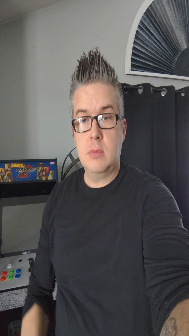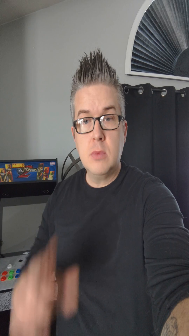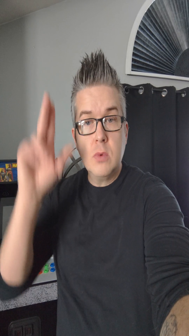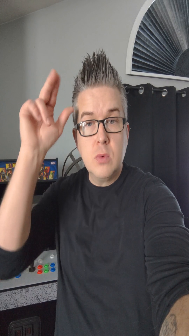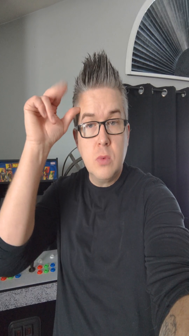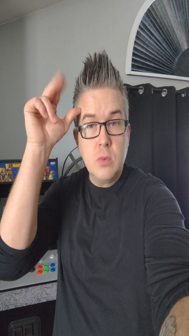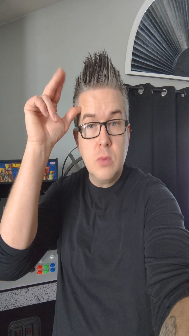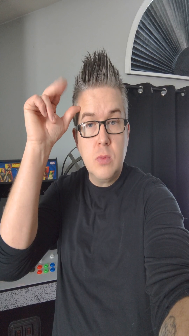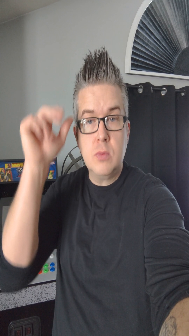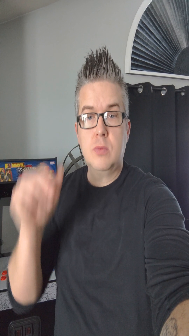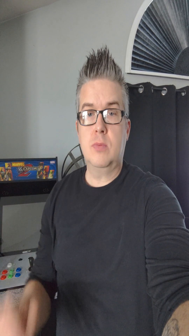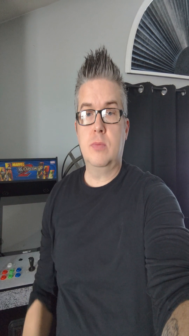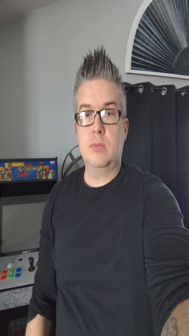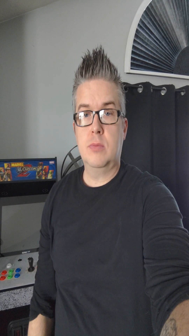horse